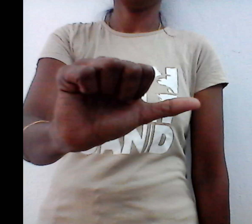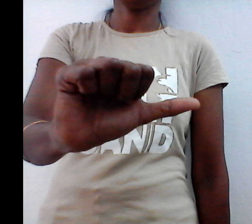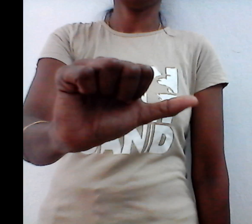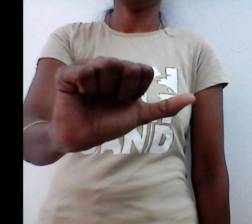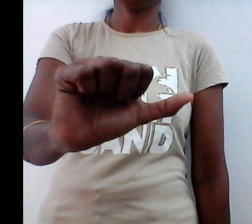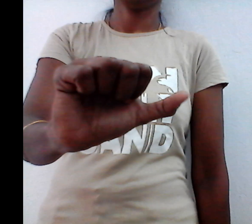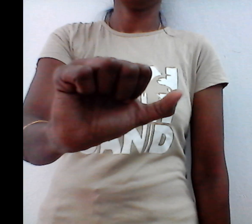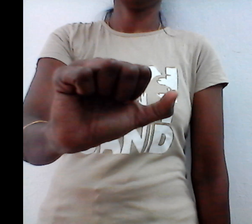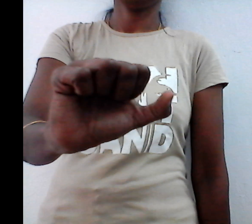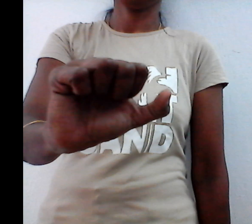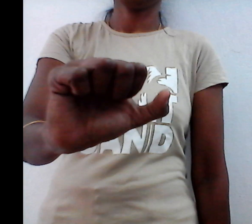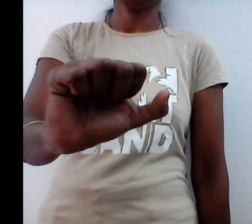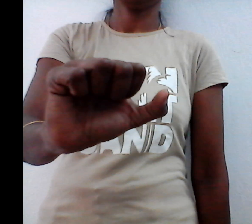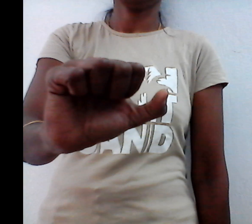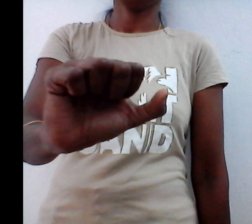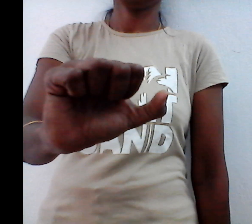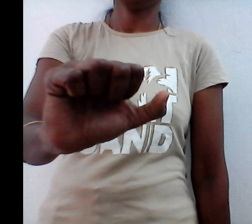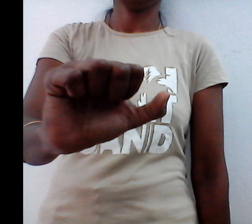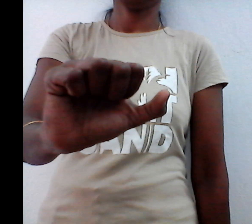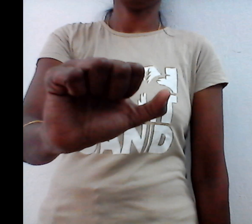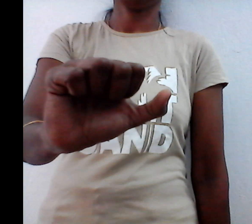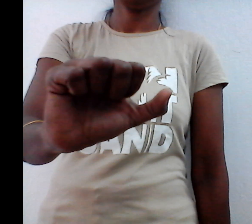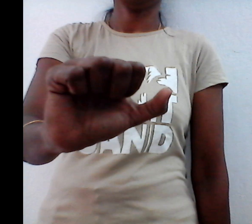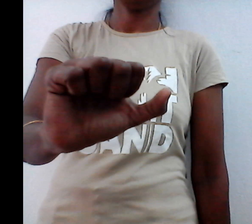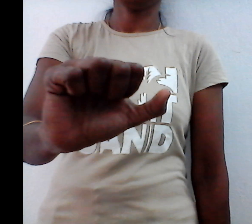ഏ